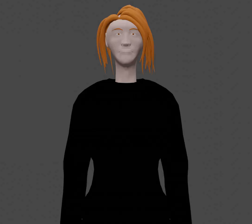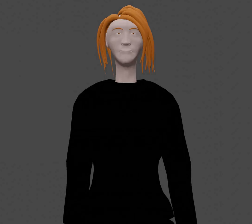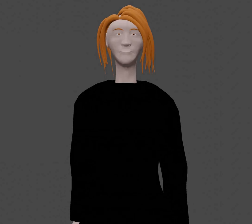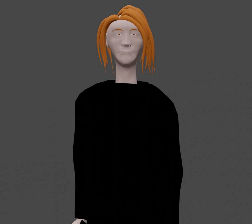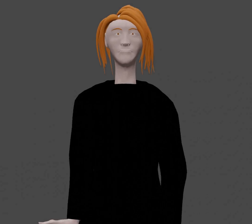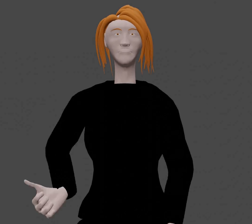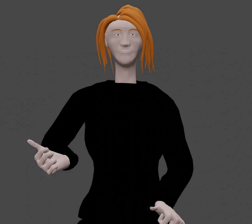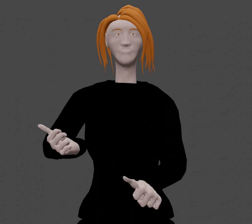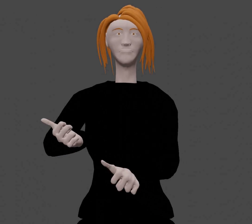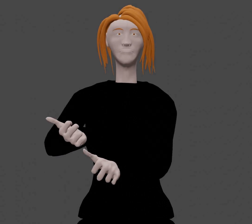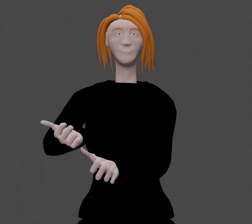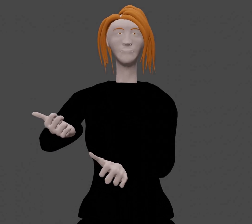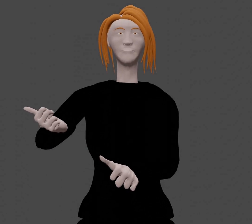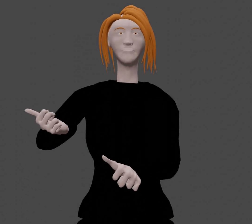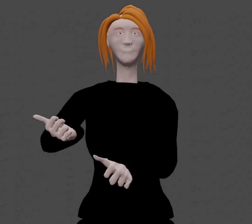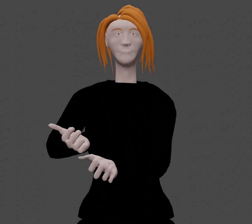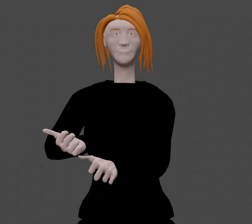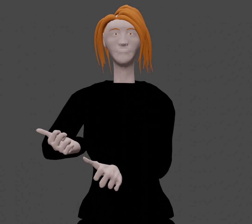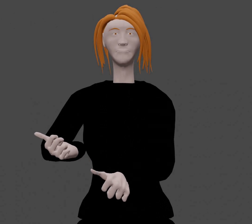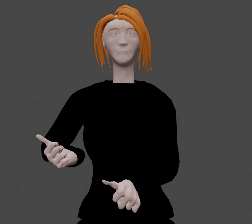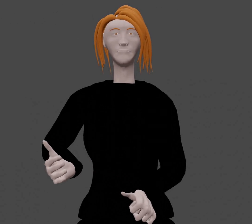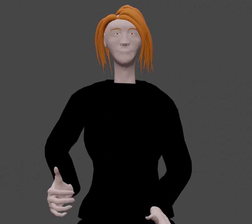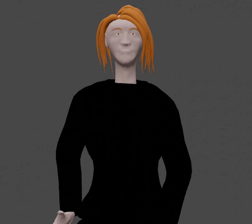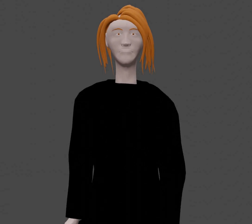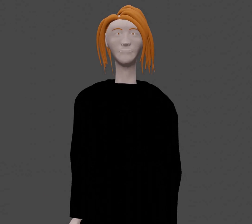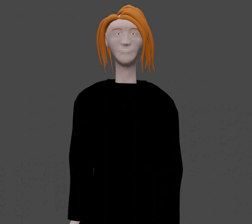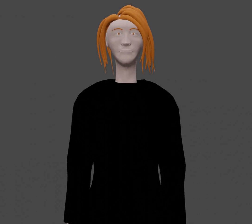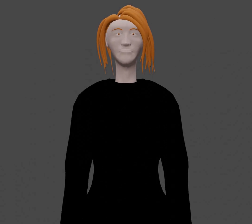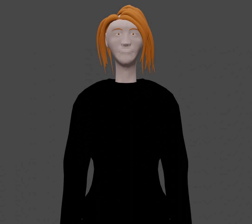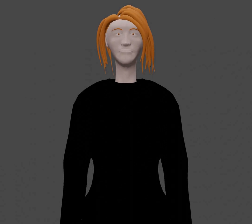Assist (Sport)